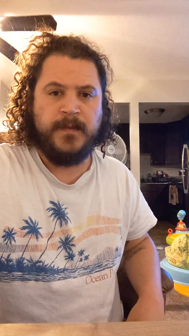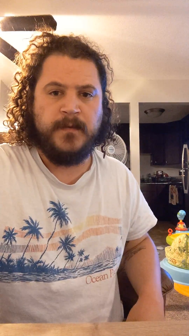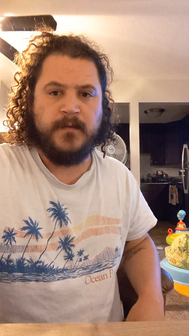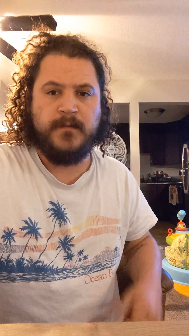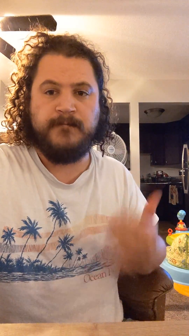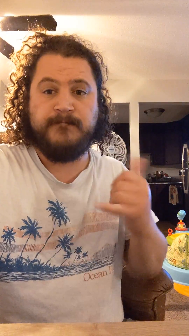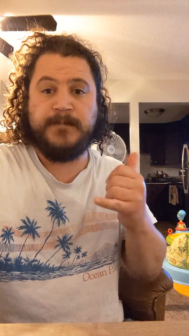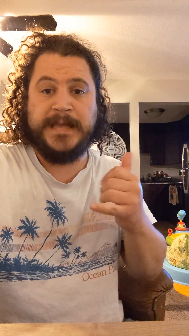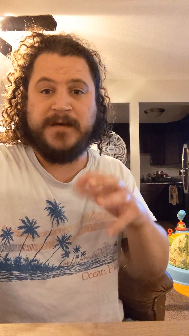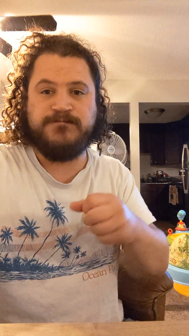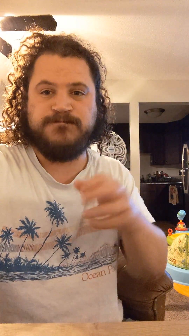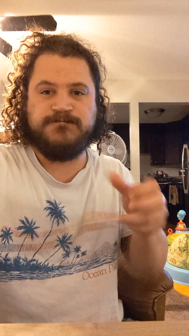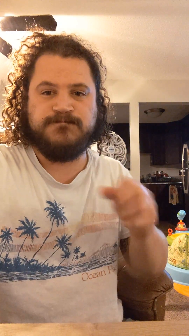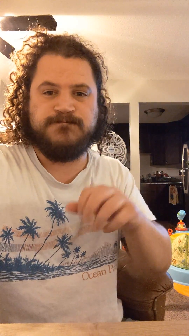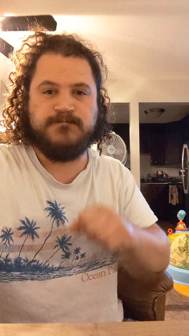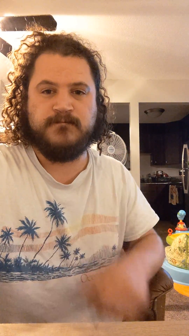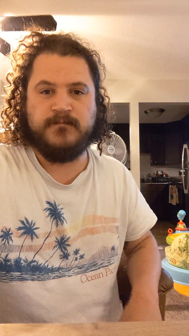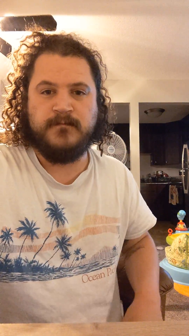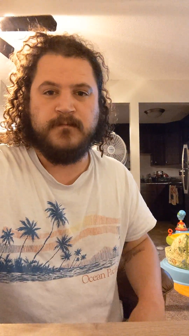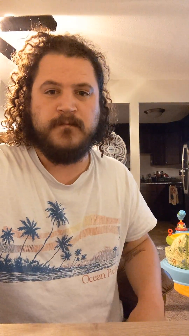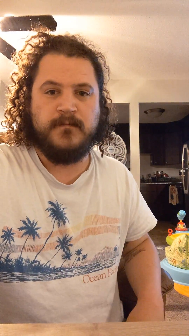play dough